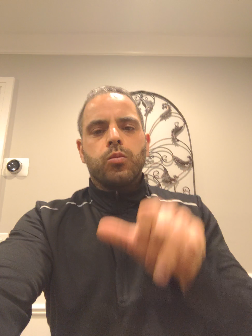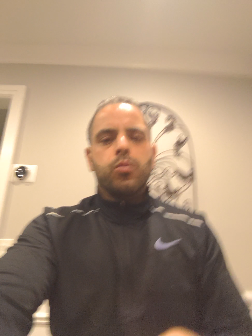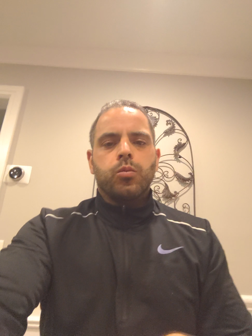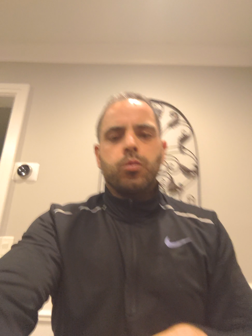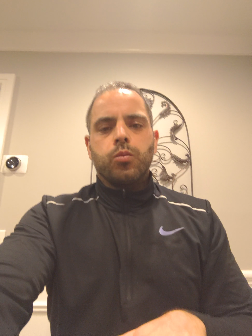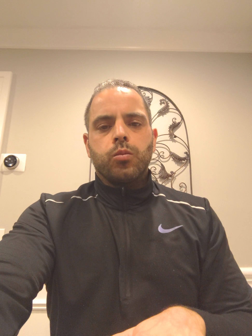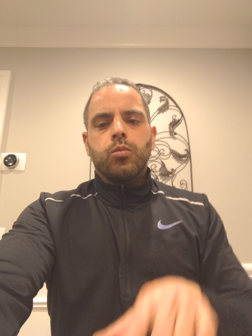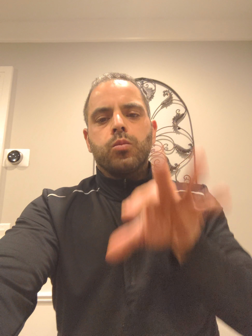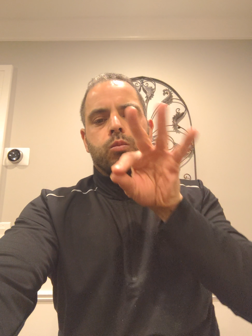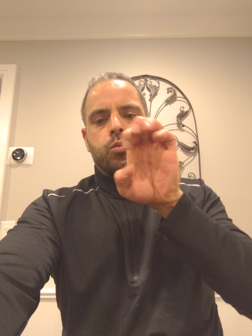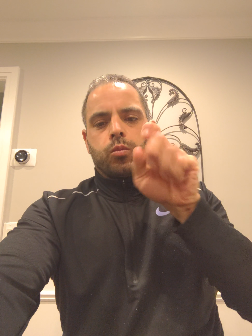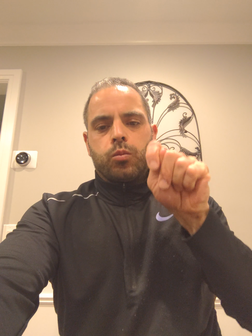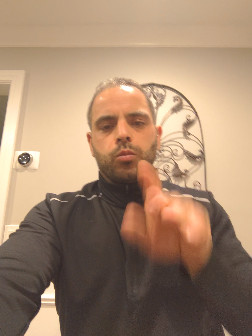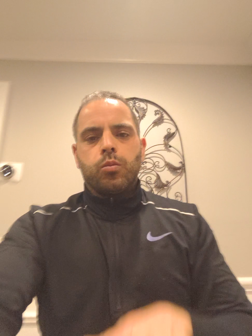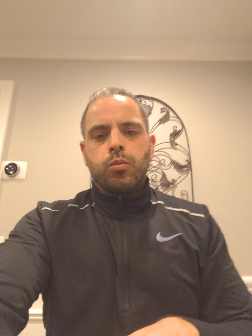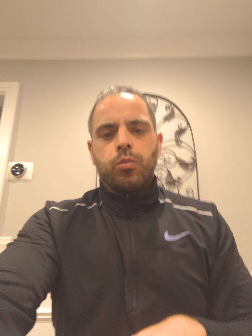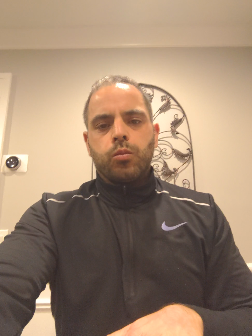feet